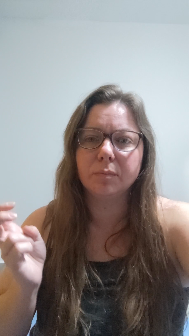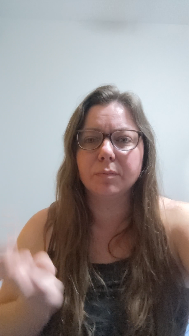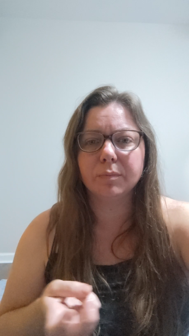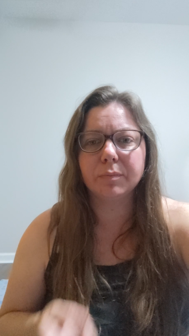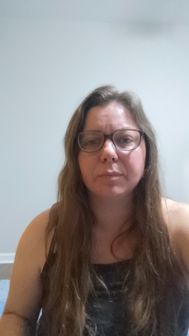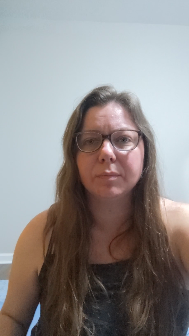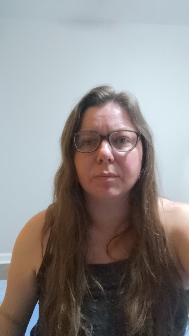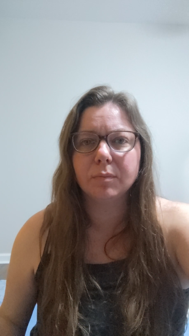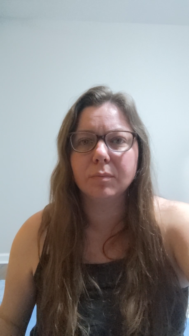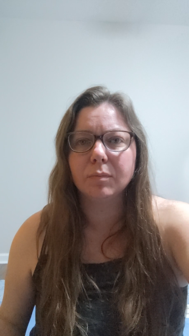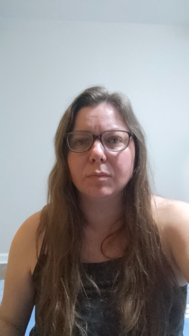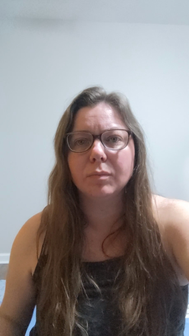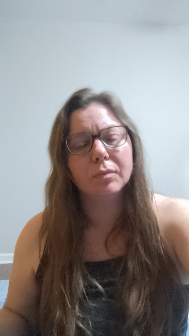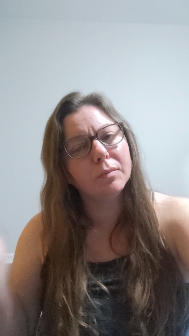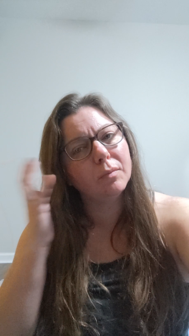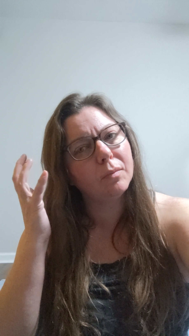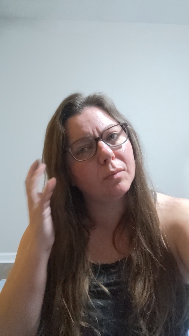pillow